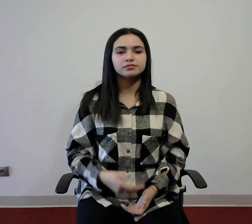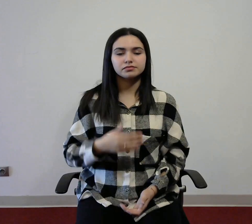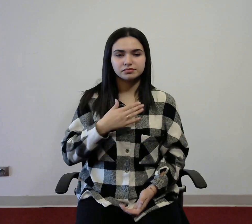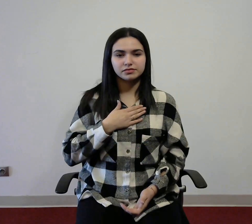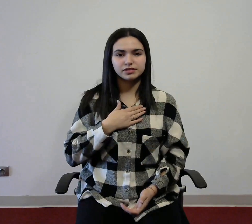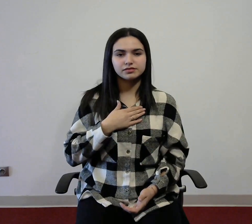mən